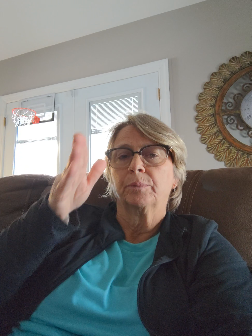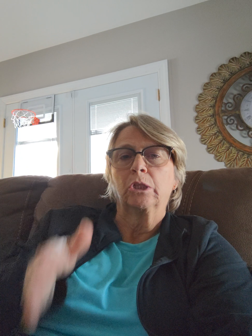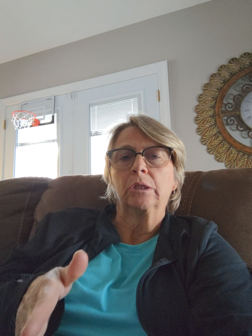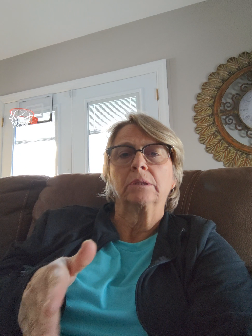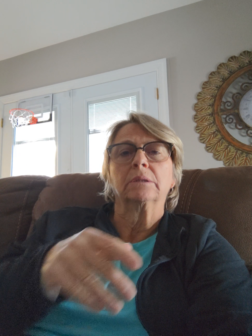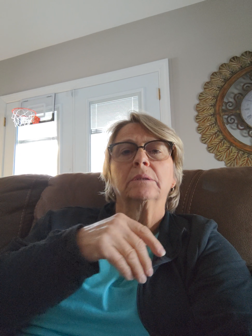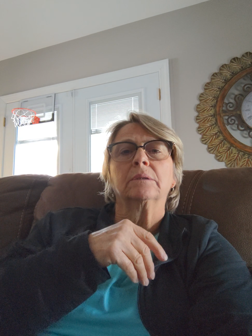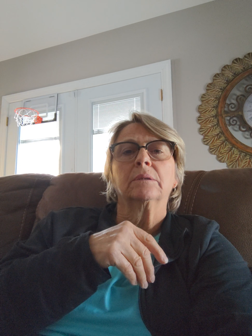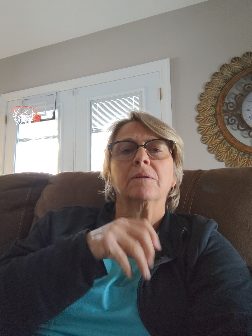person